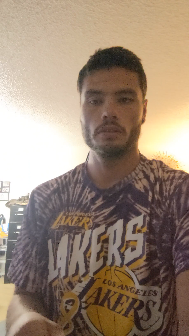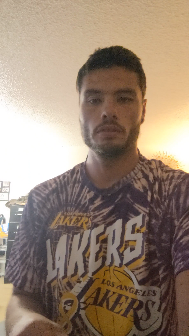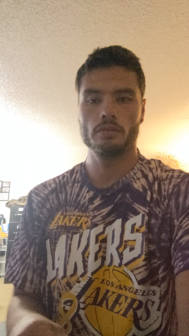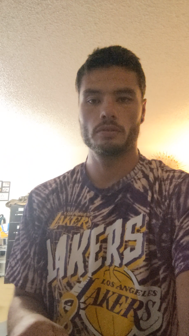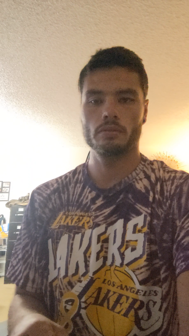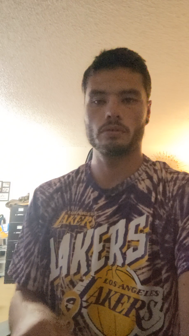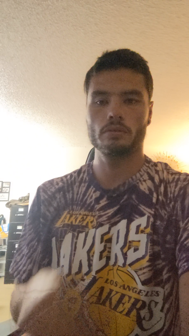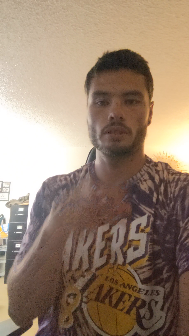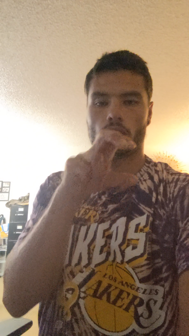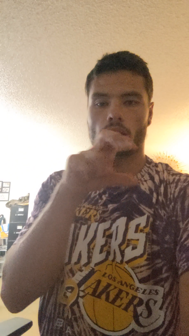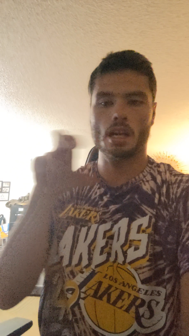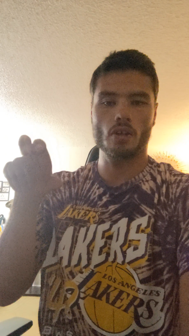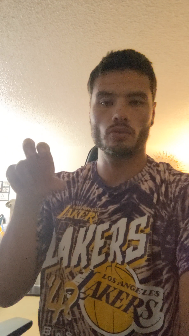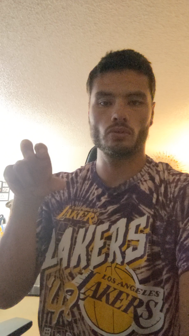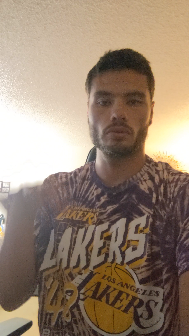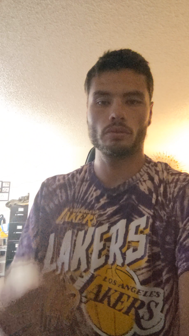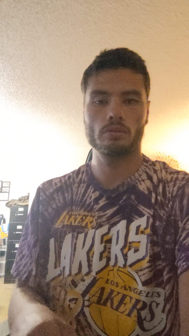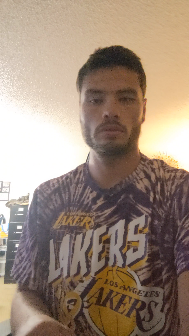couch